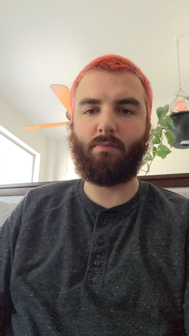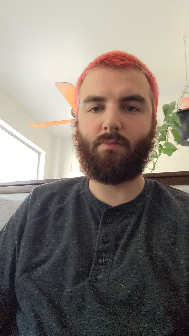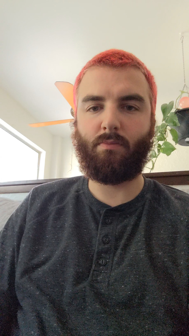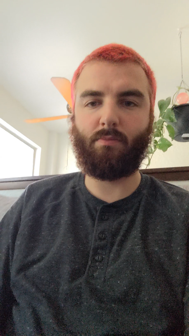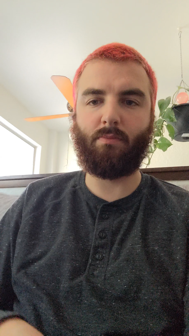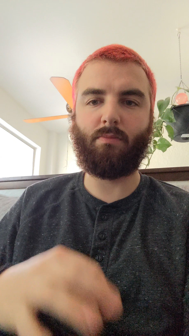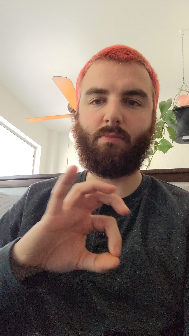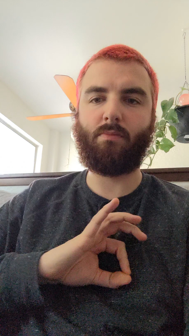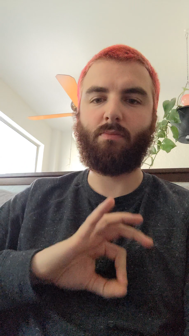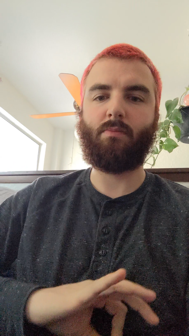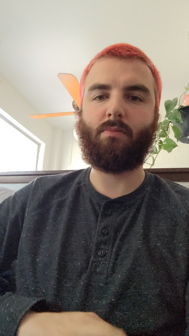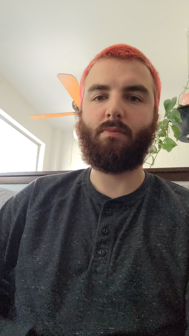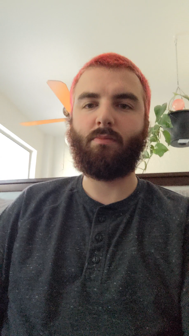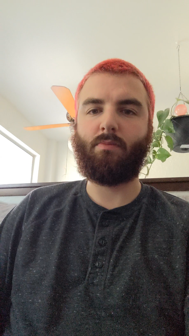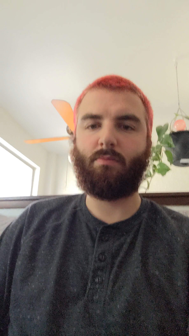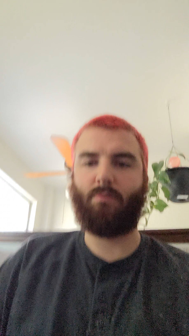button